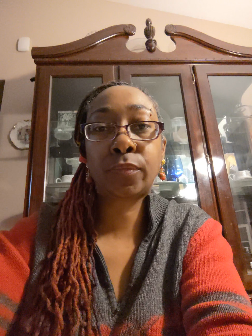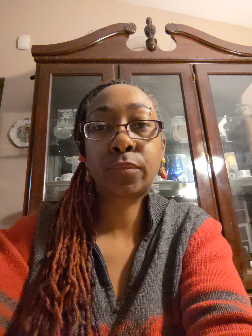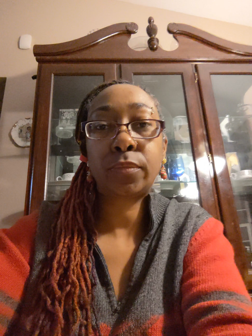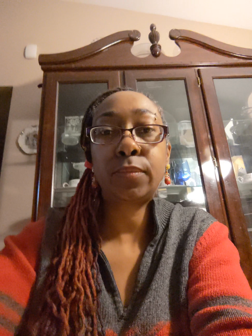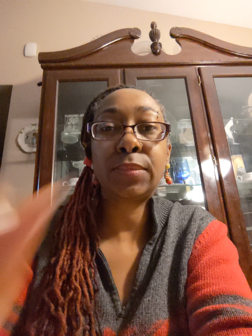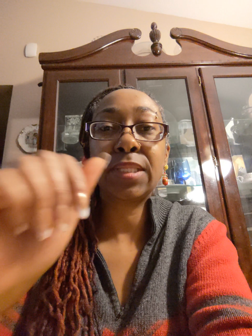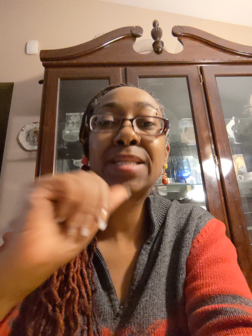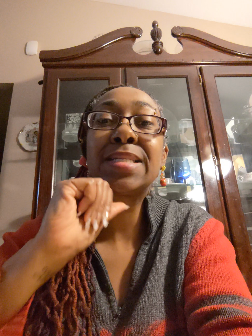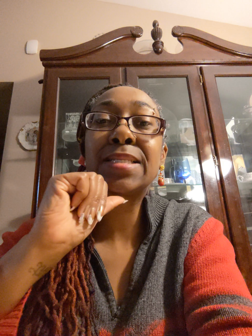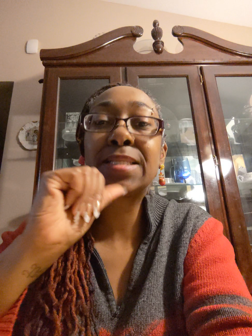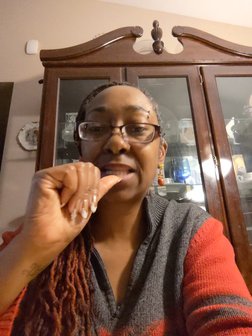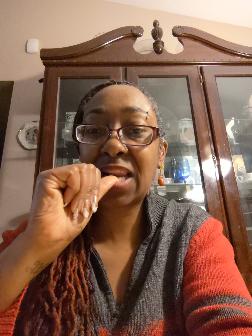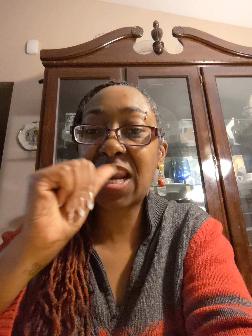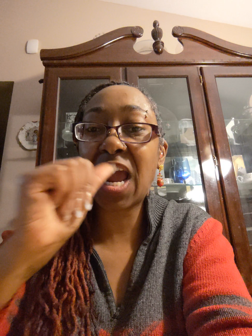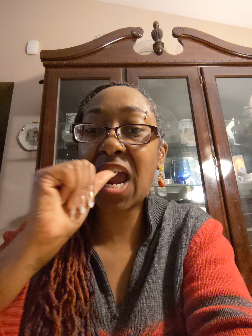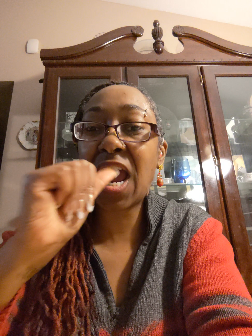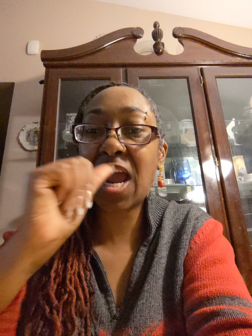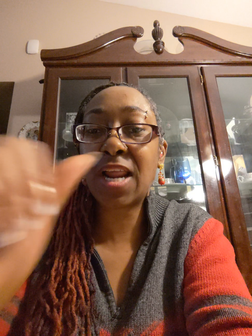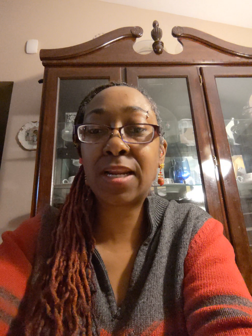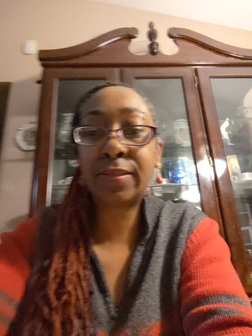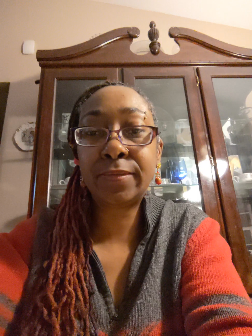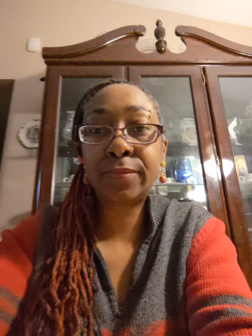nuts